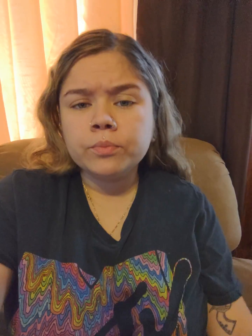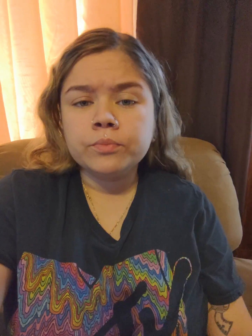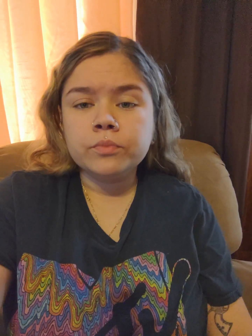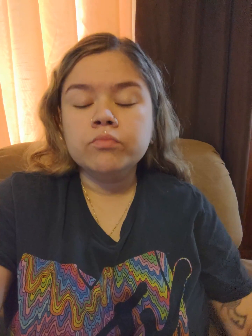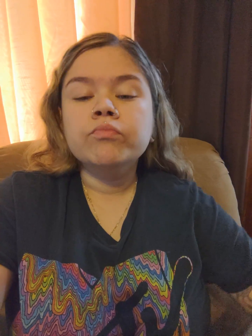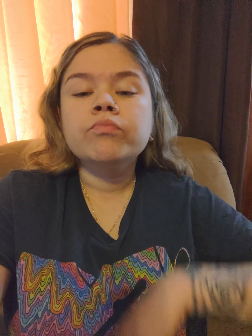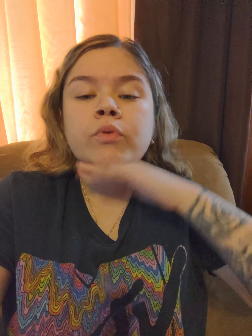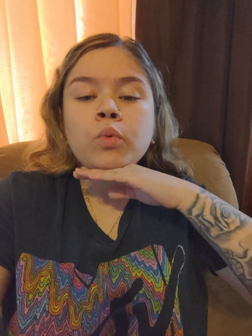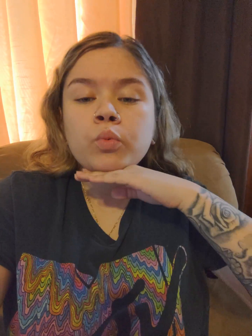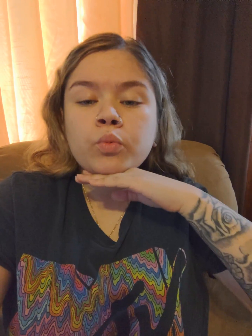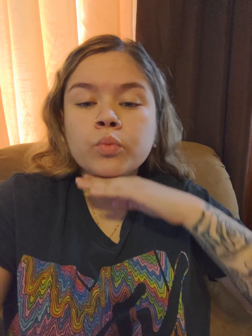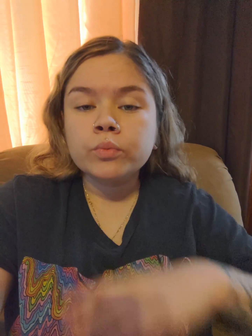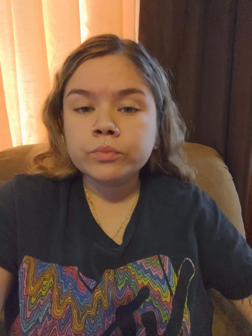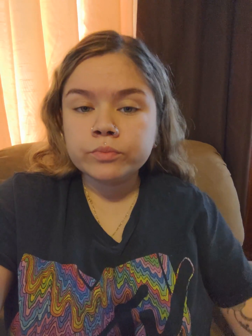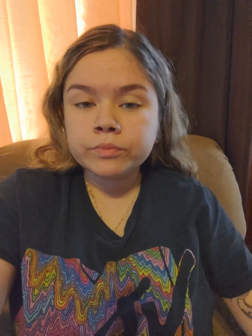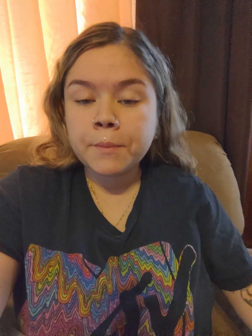full